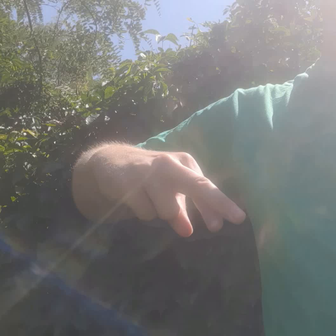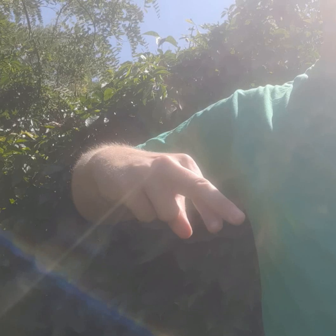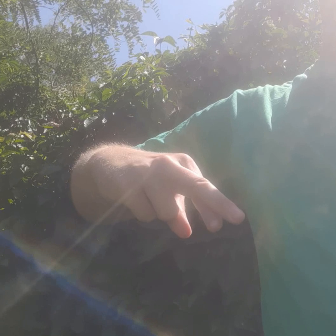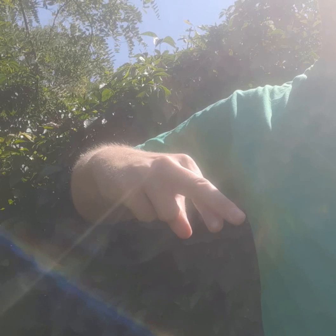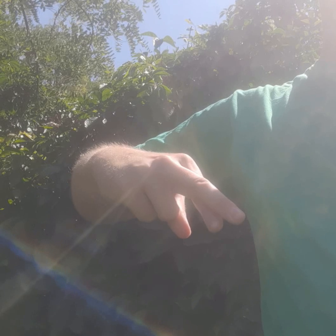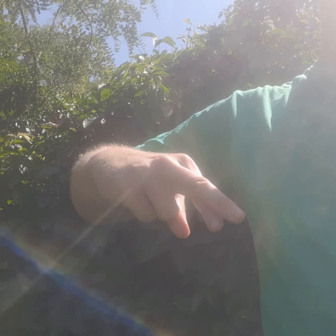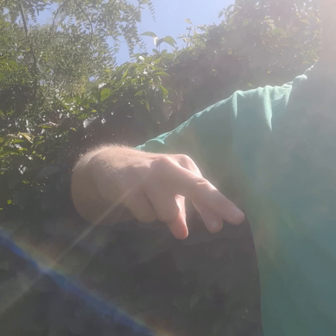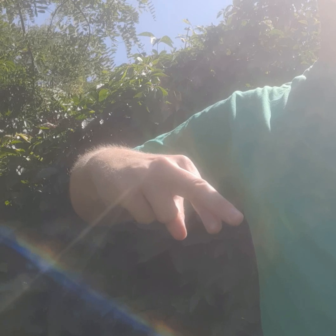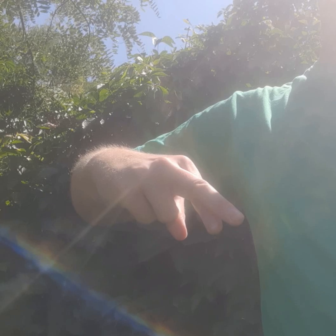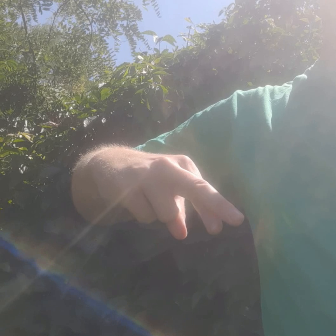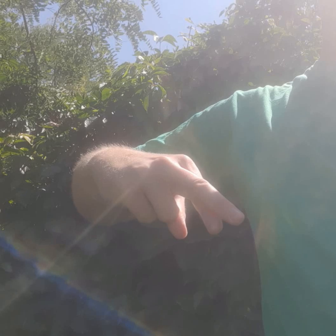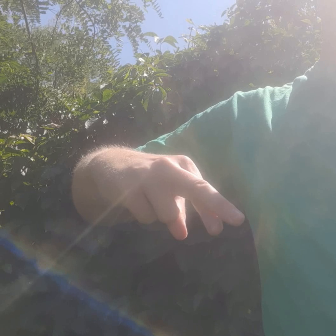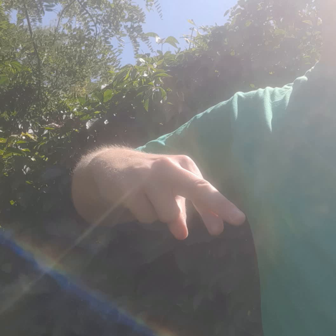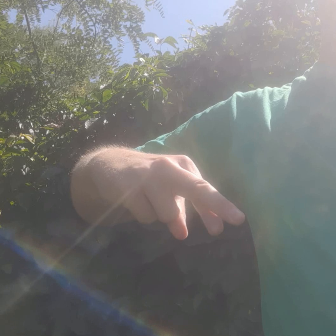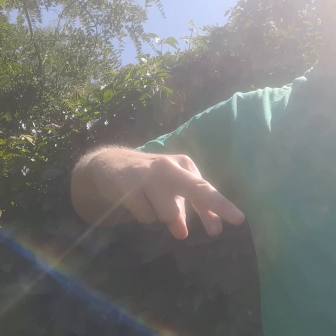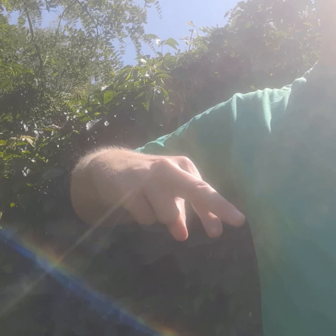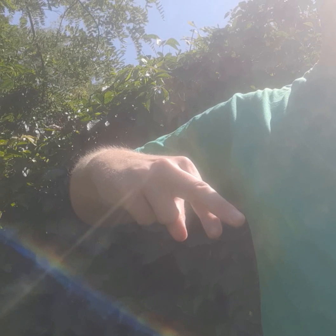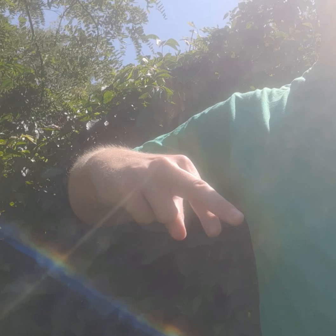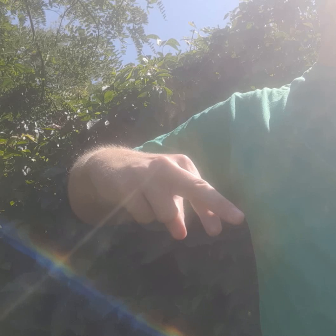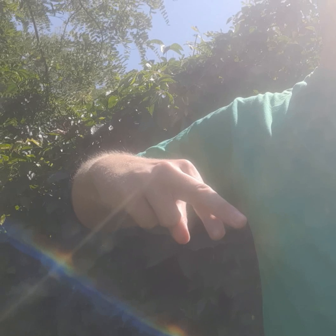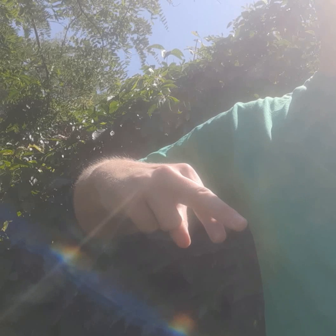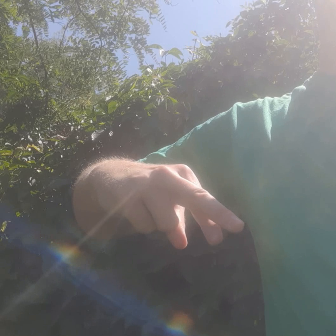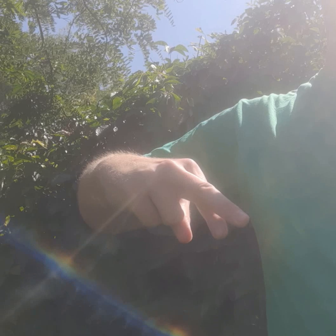Я